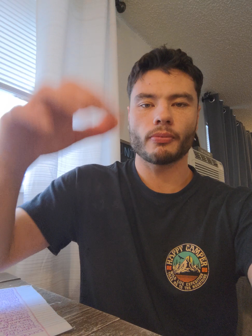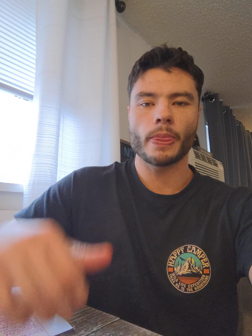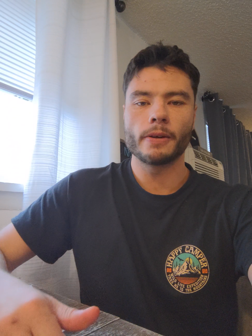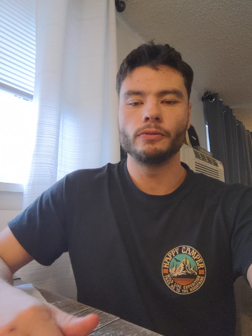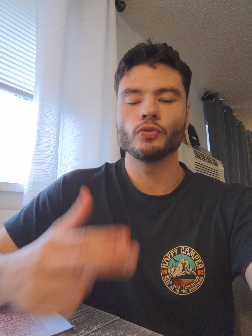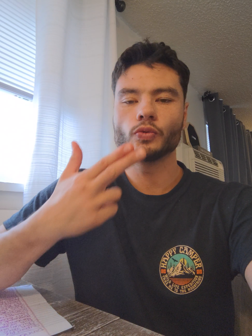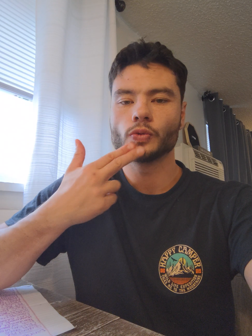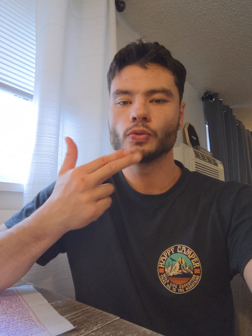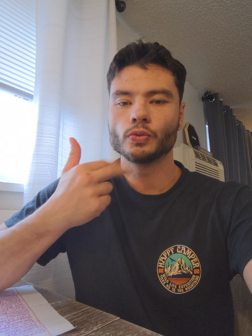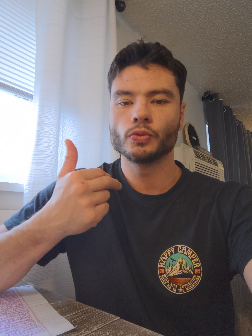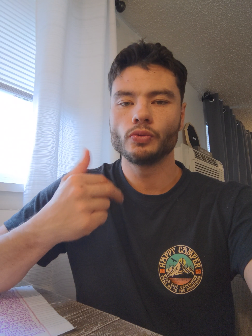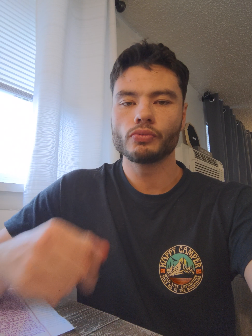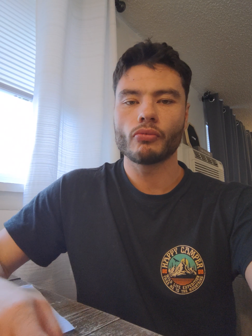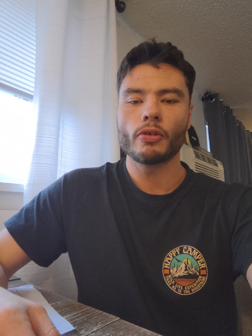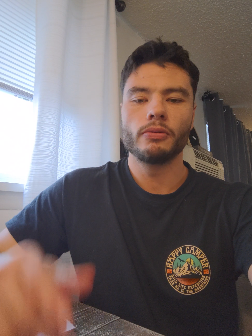cute